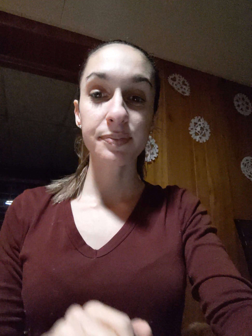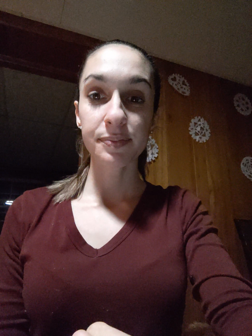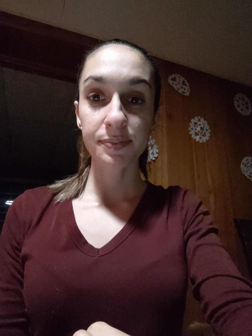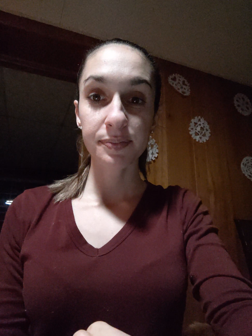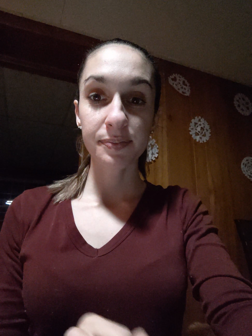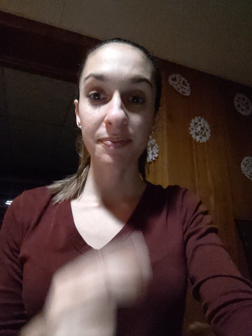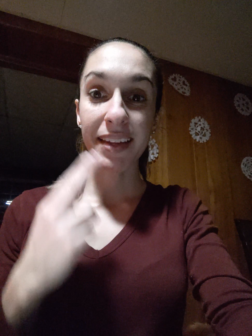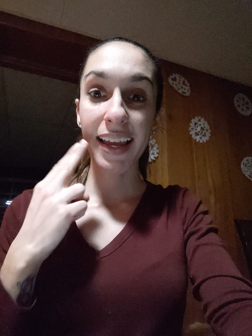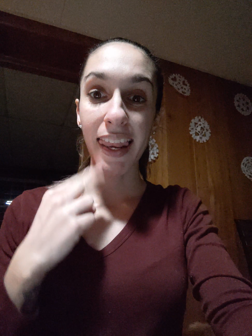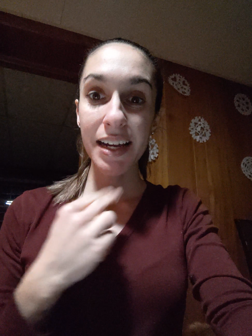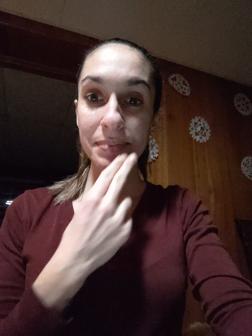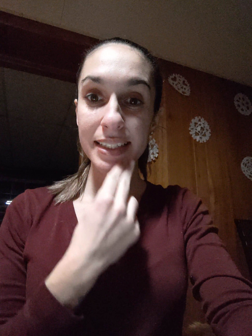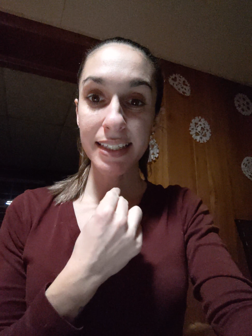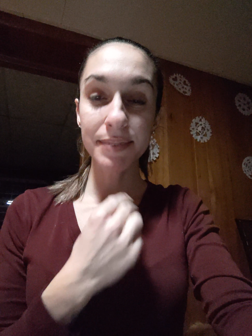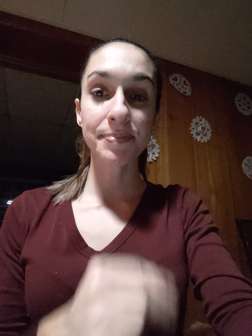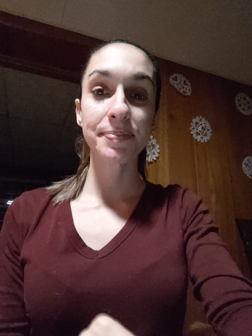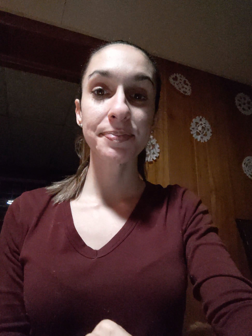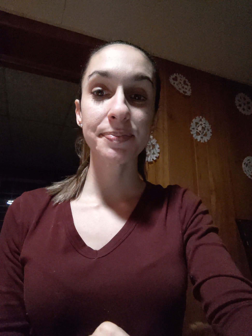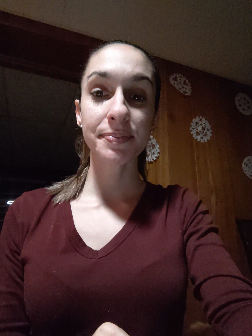napkin